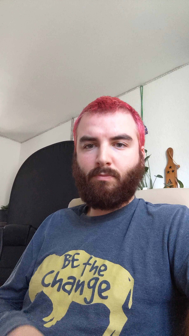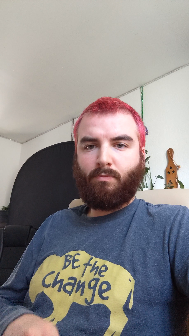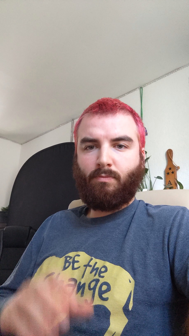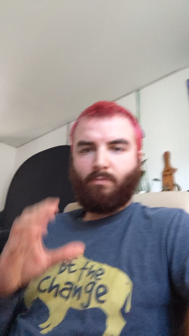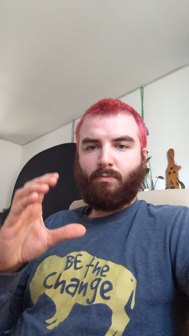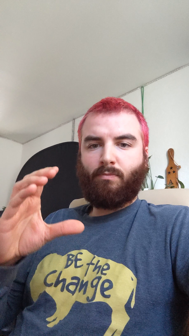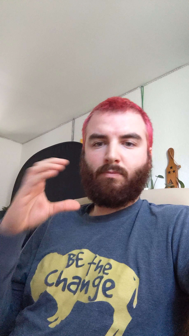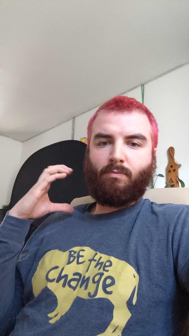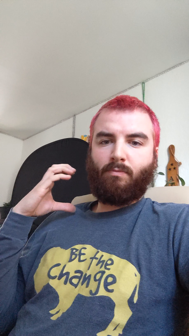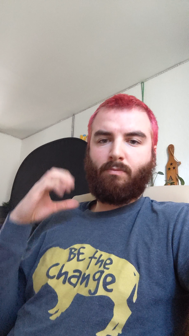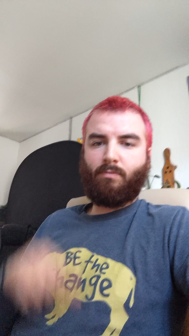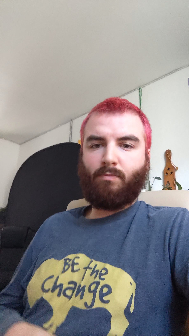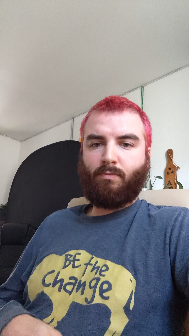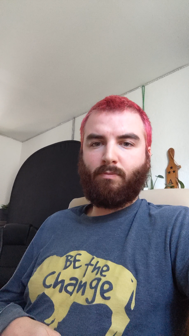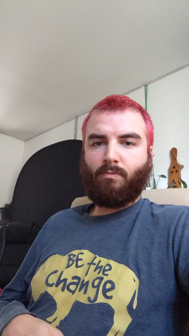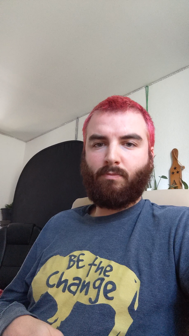bus